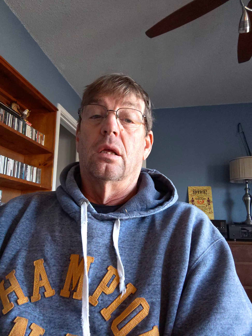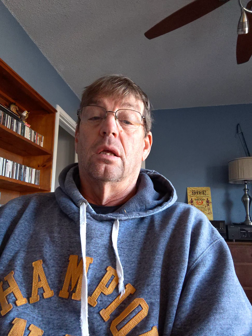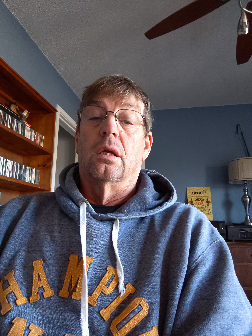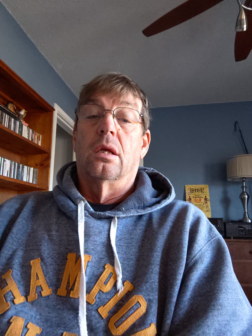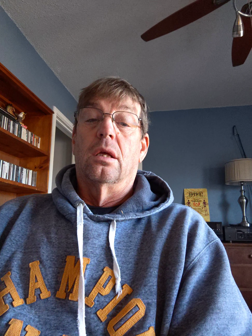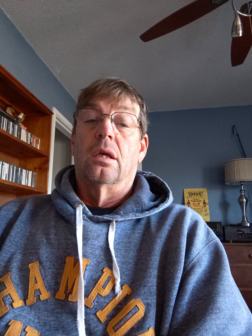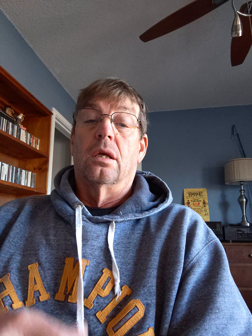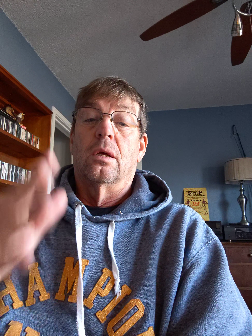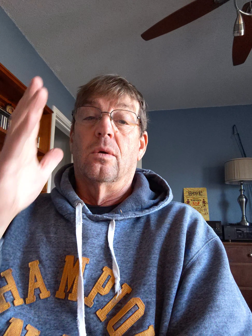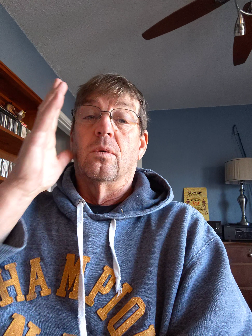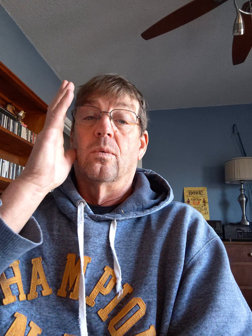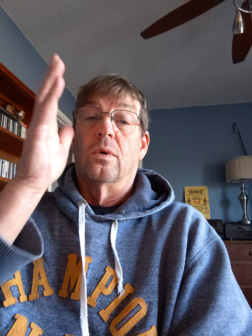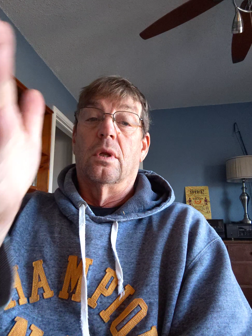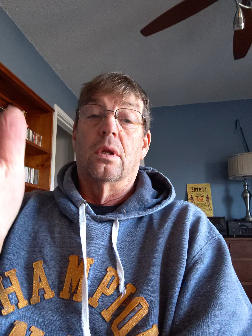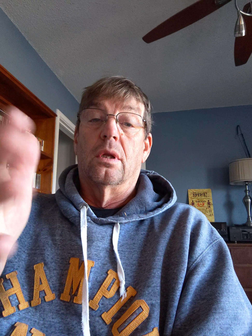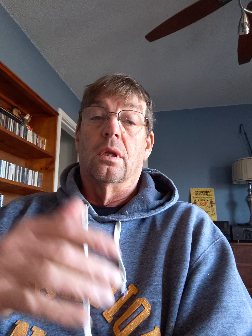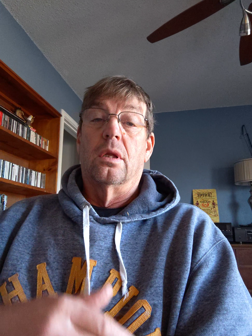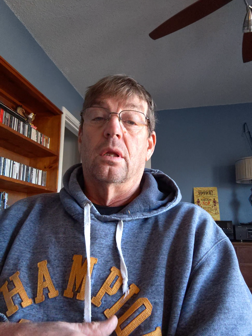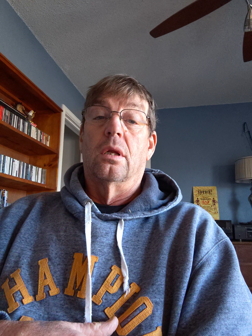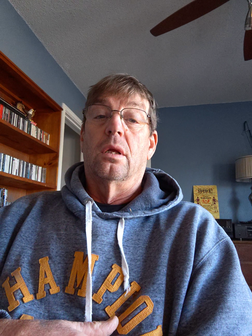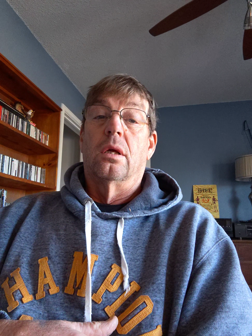will